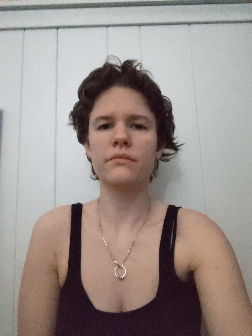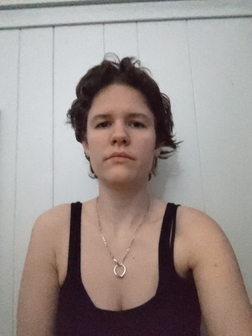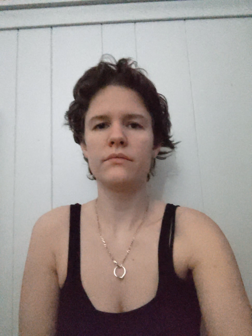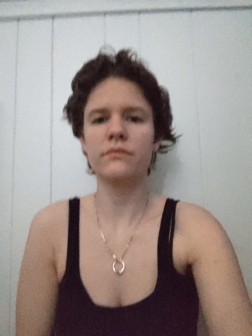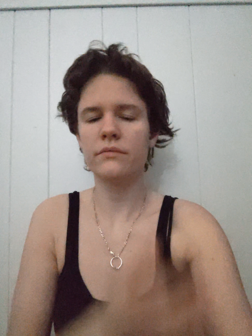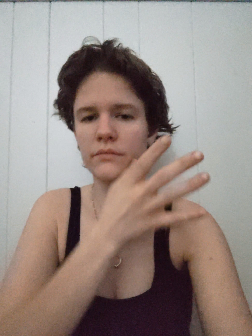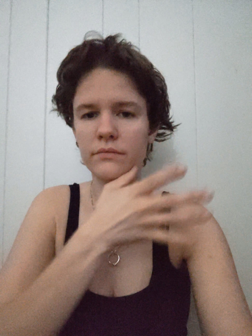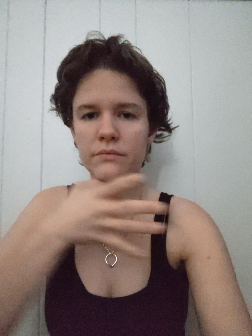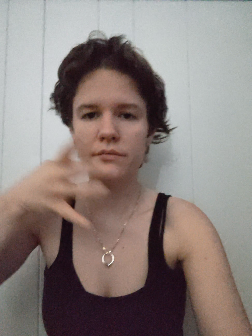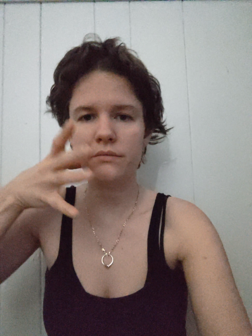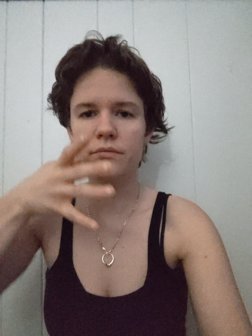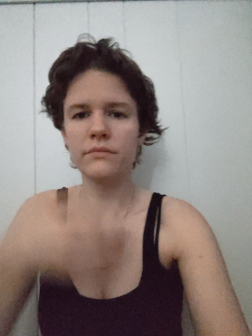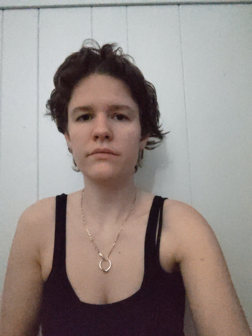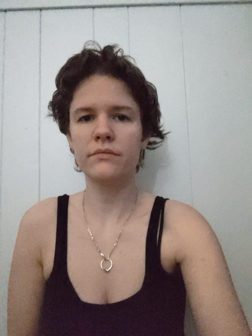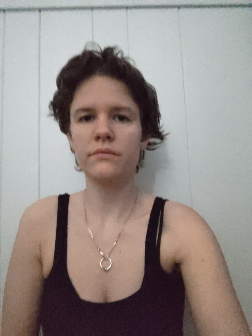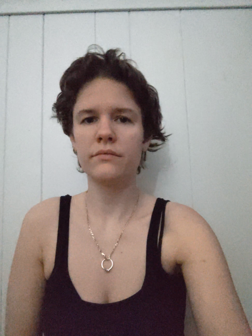farm